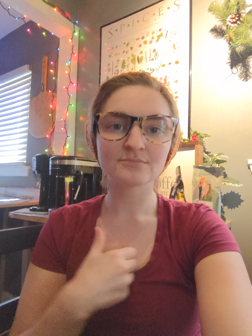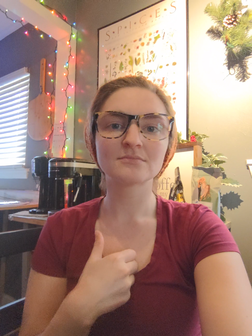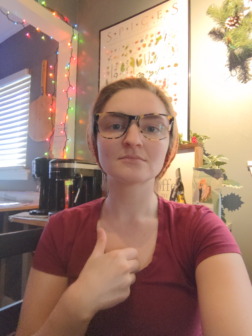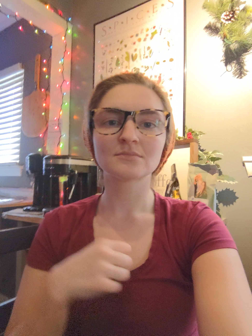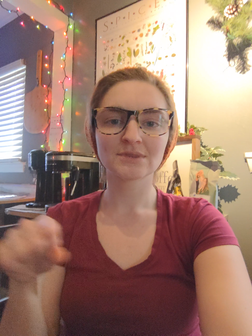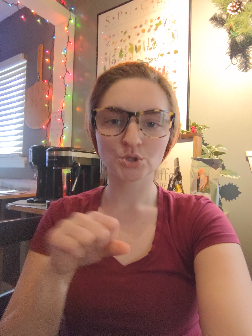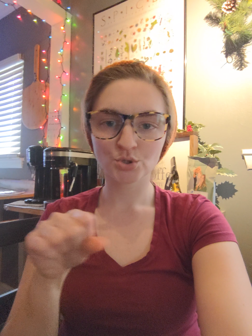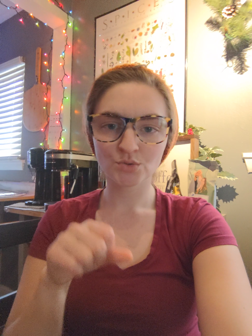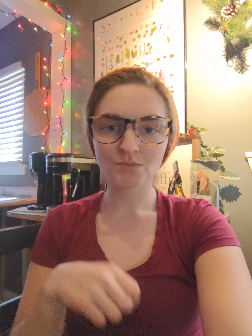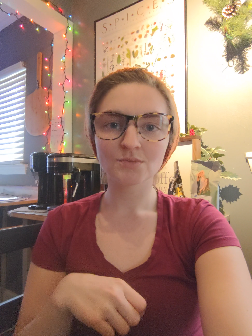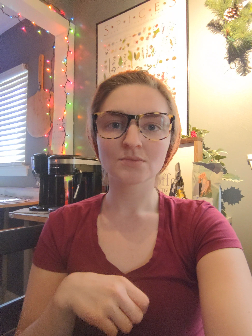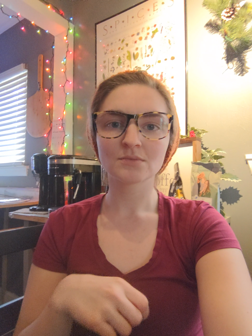shoe